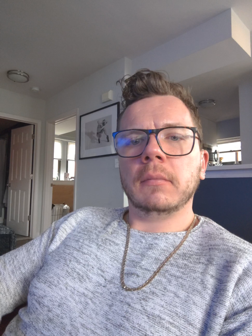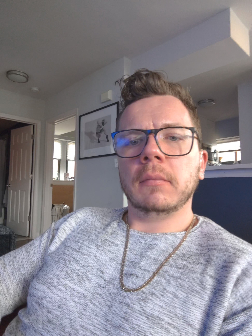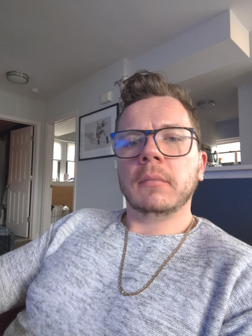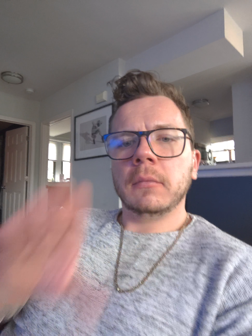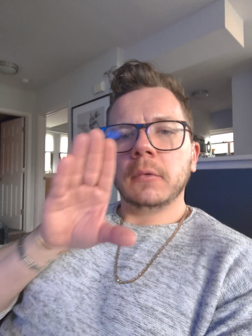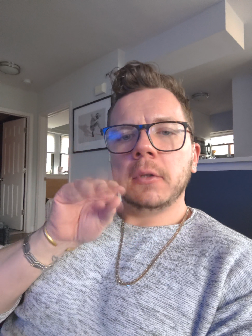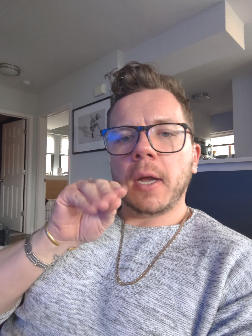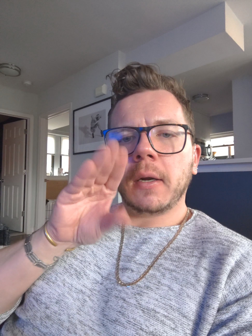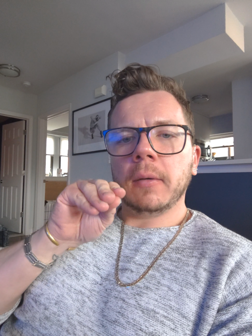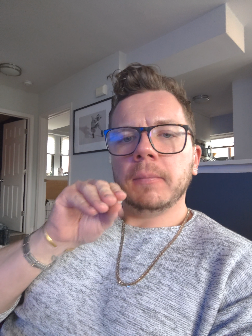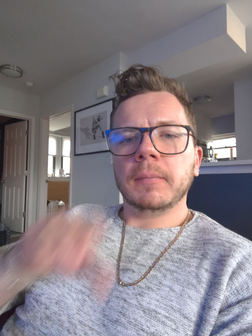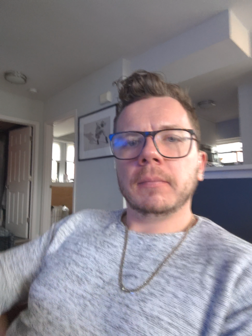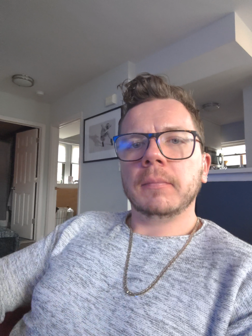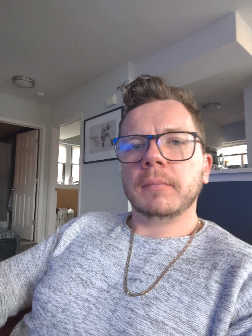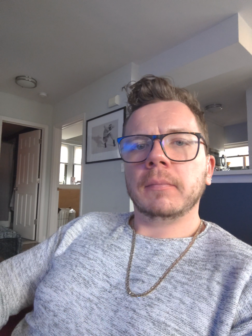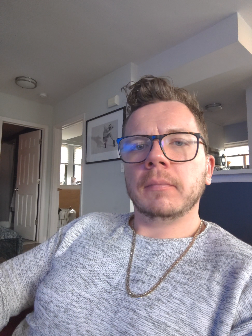duck